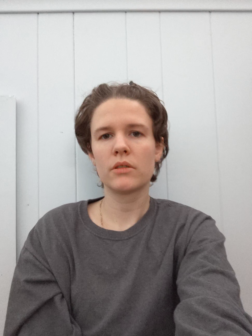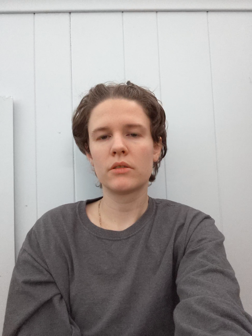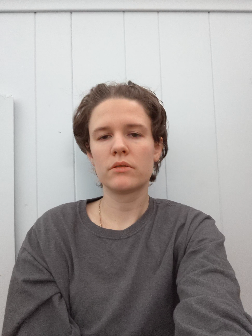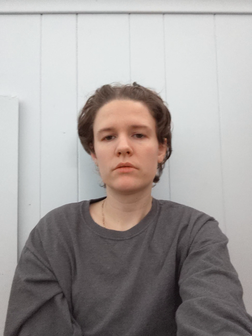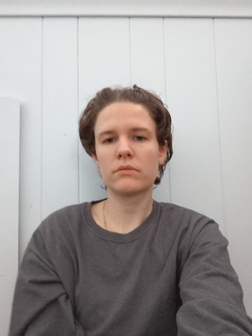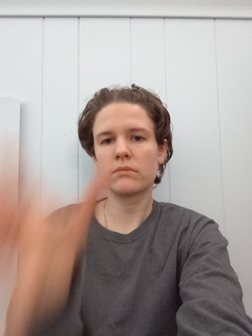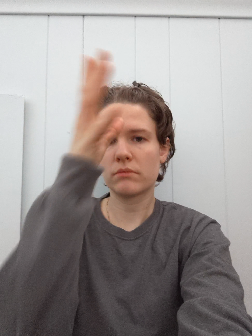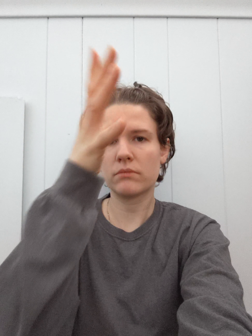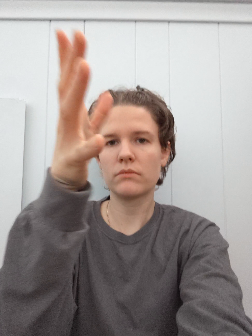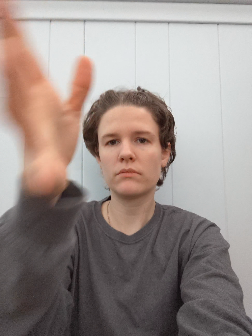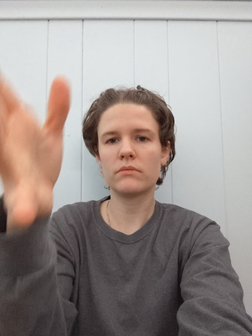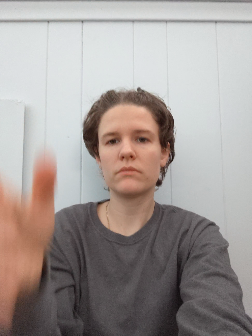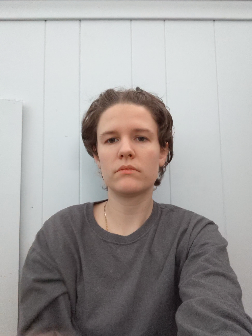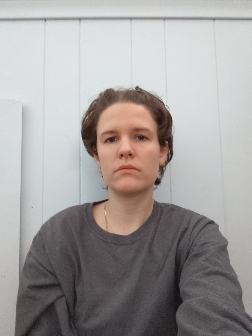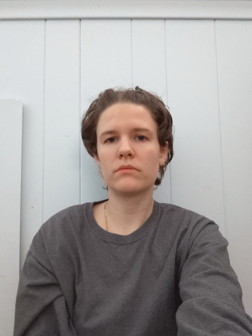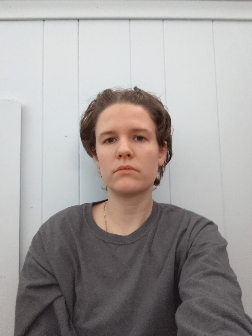grandpa